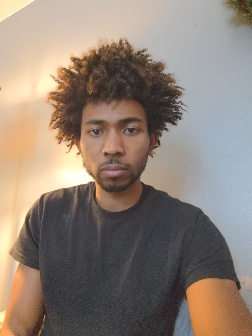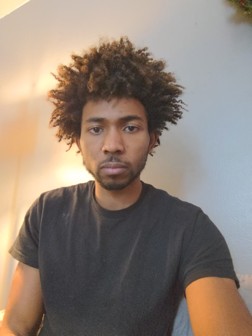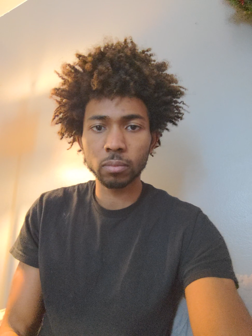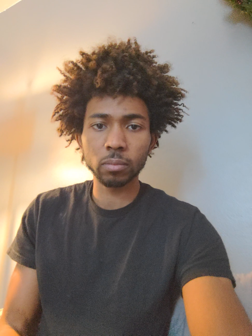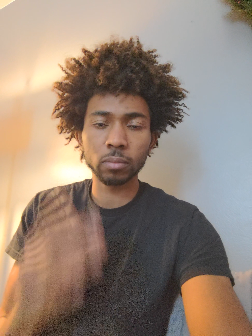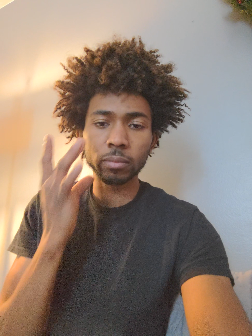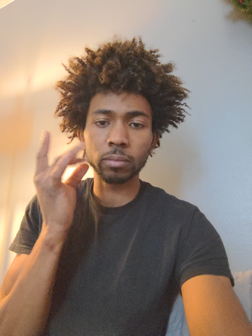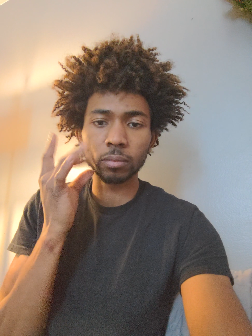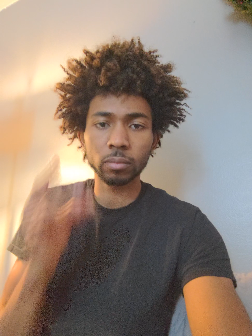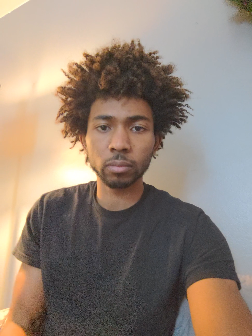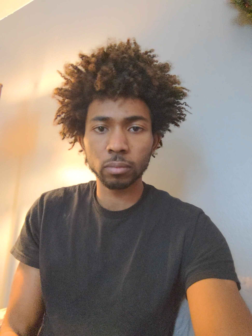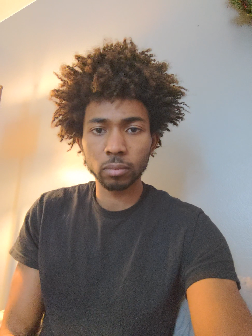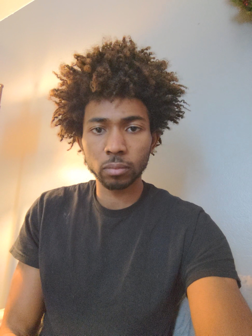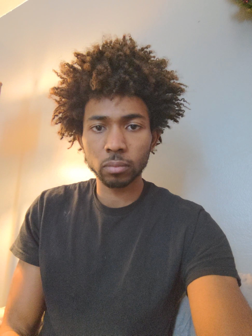cat